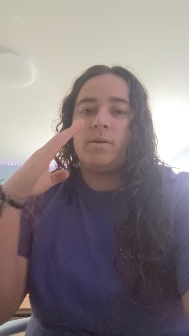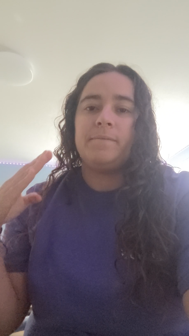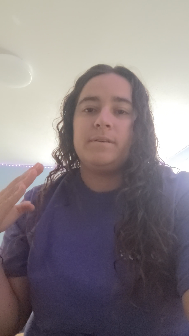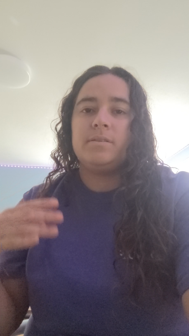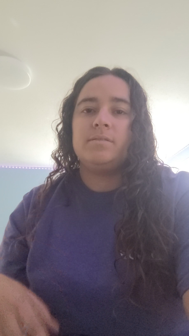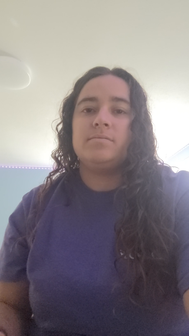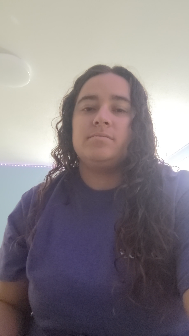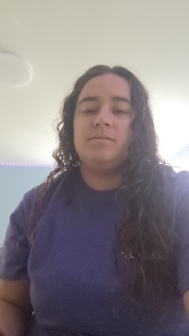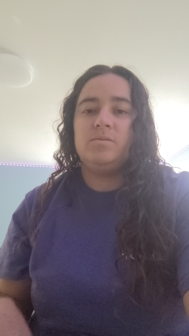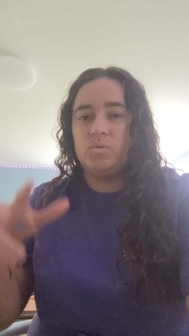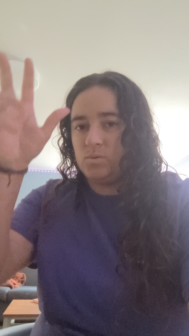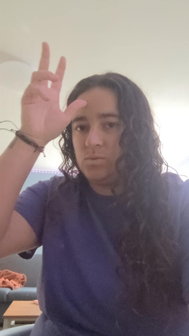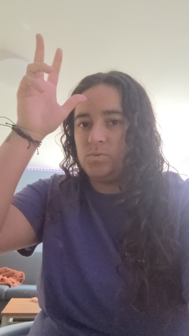rooster